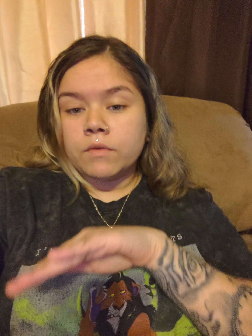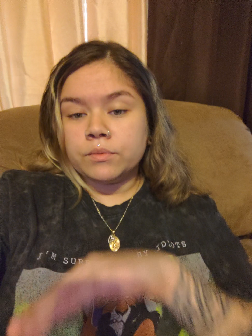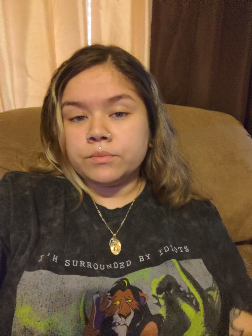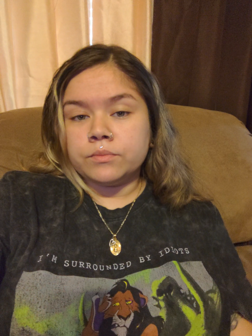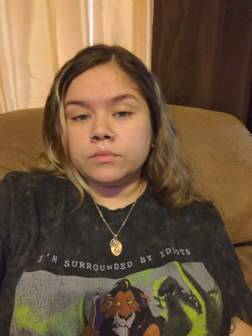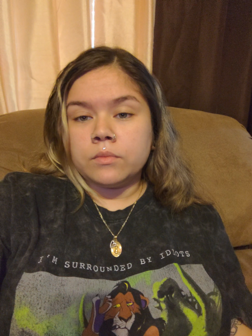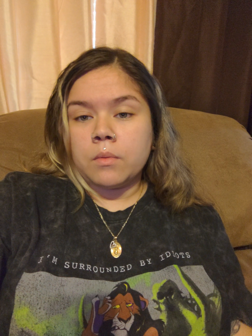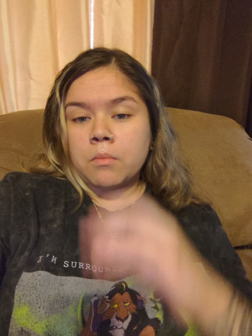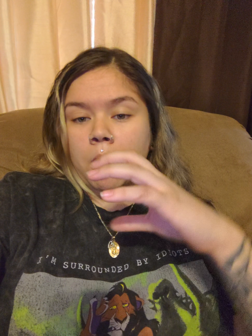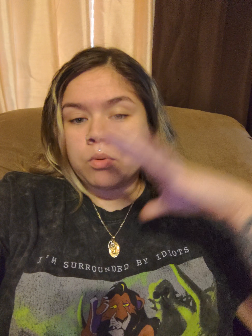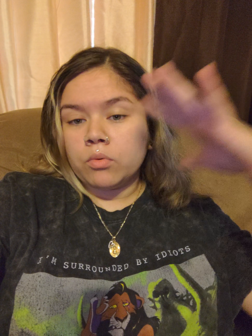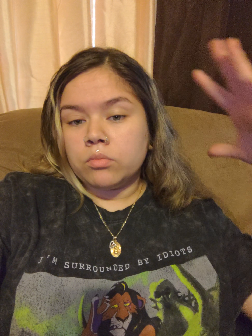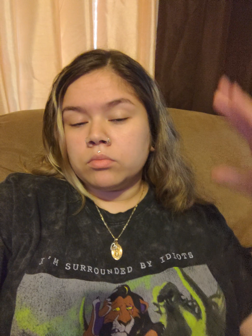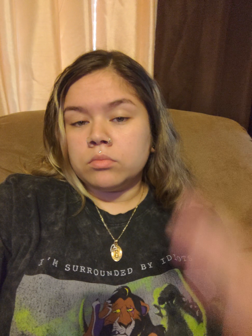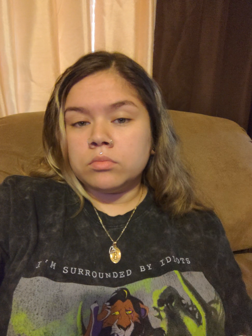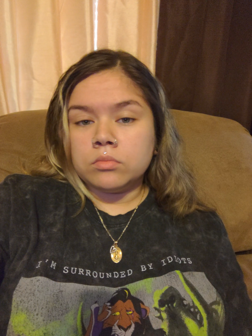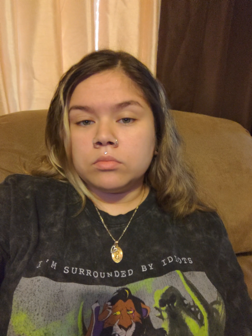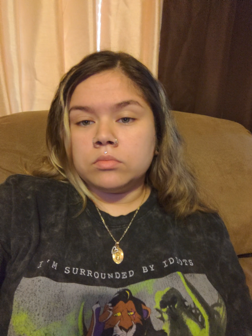bubbles